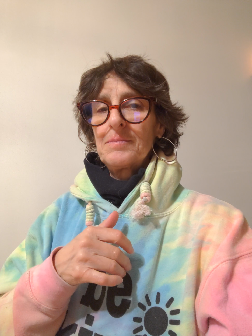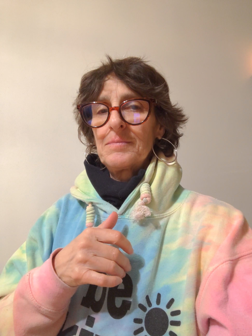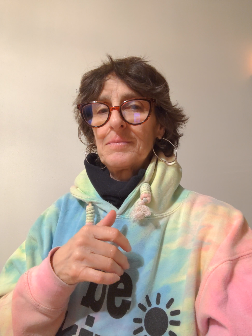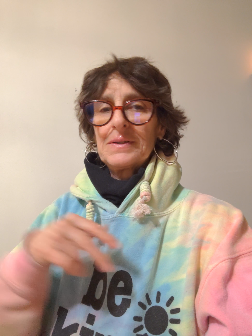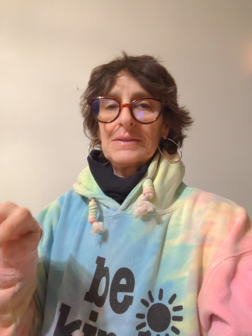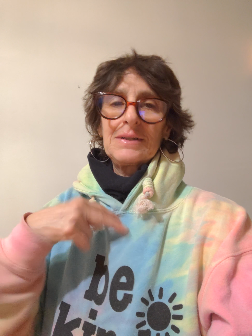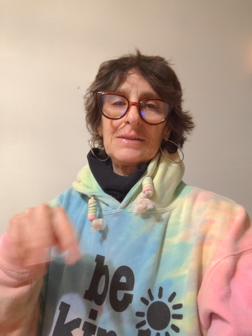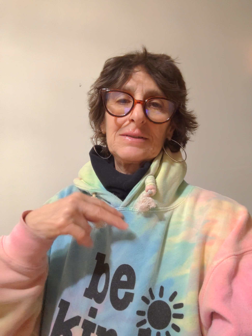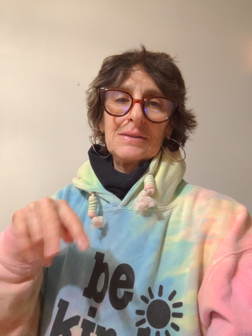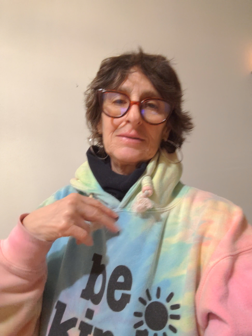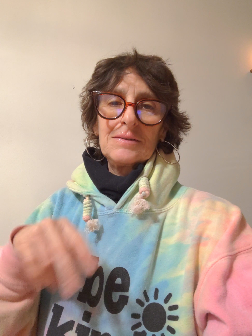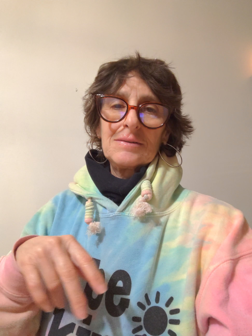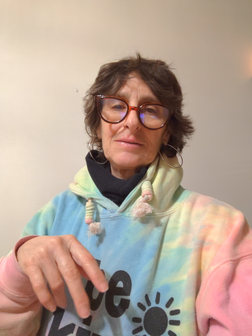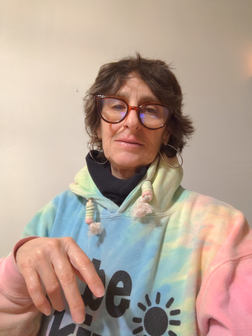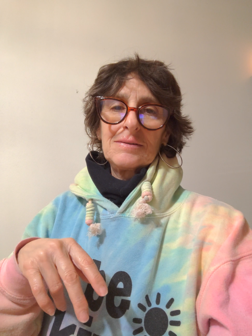dance